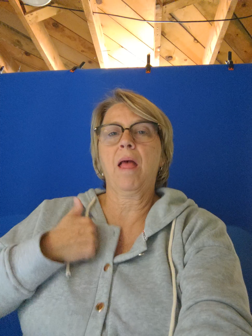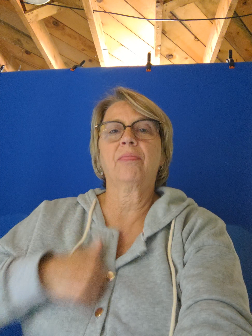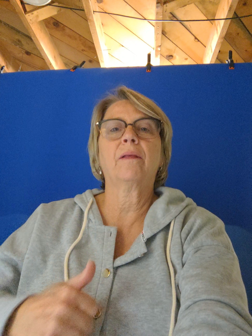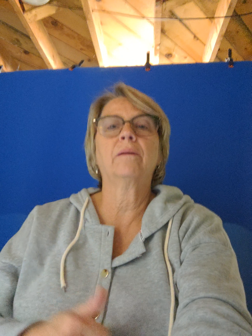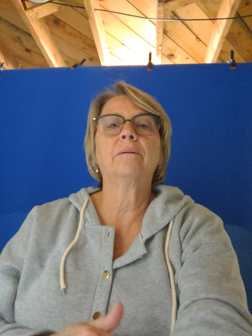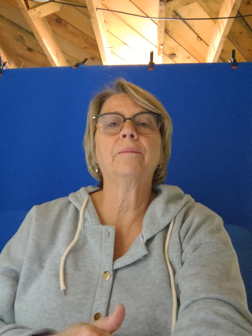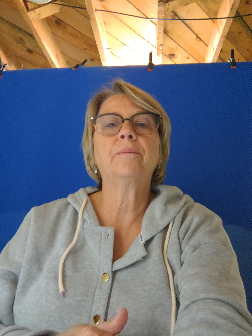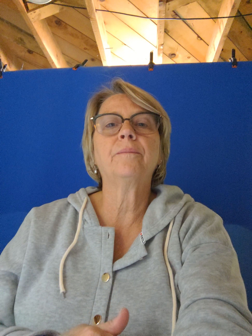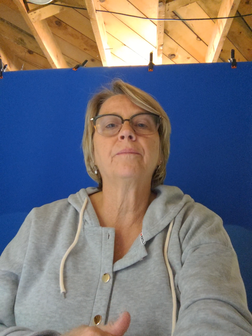bath